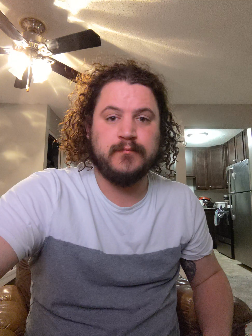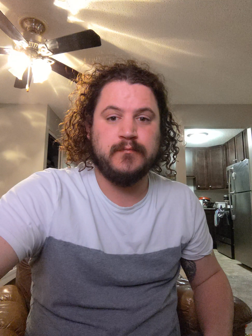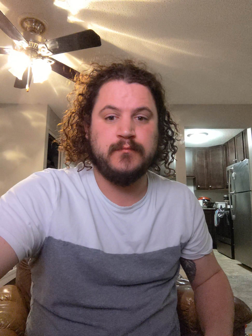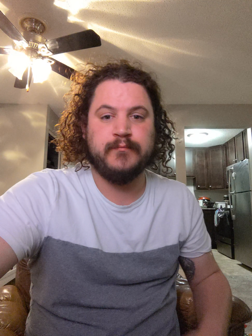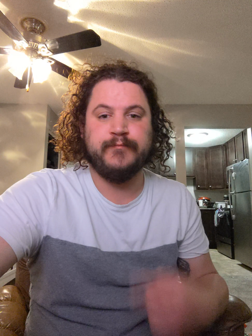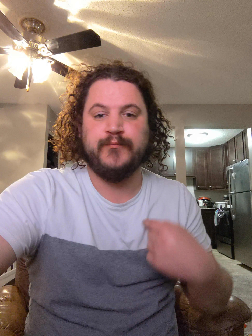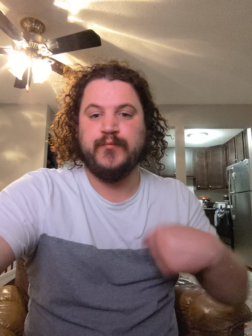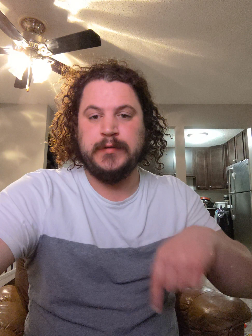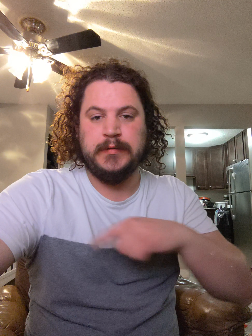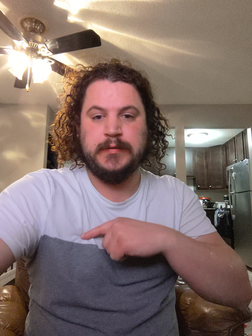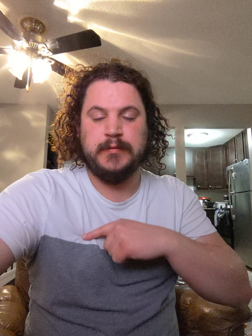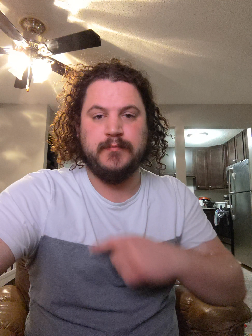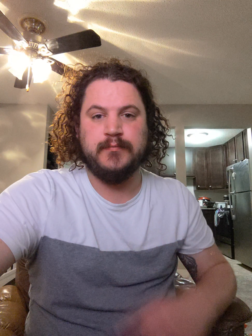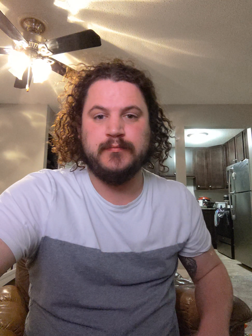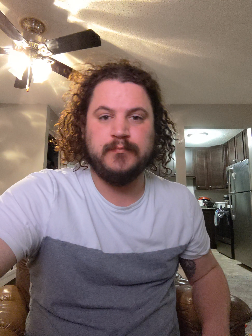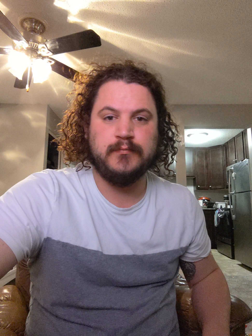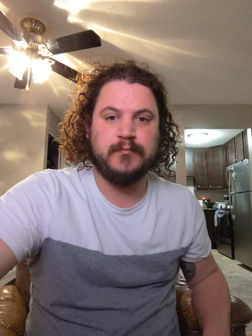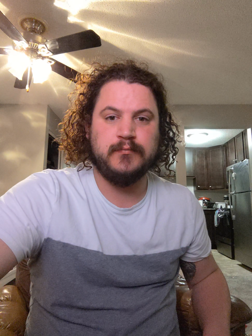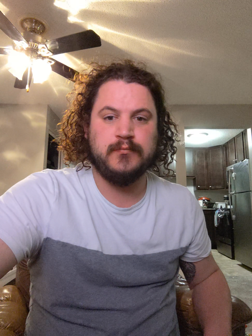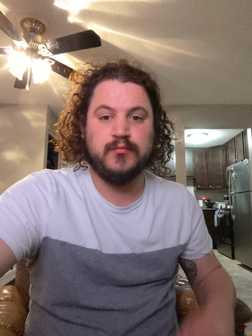we